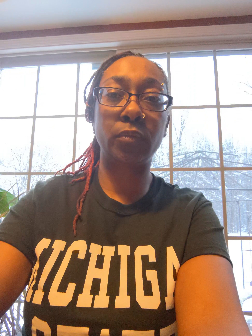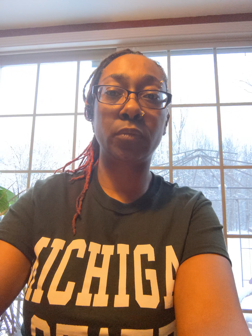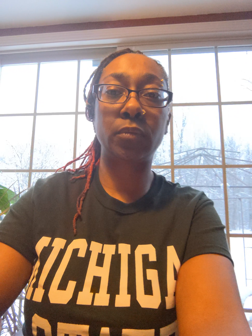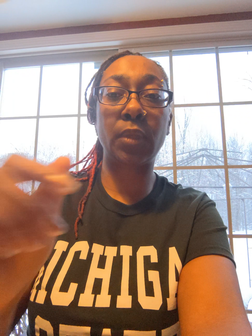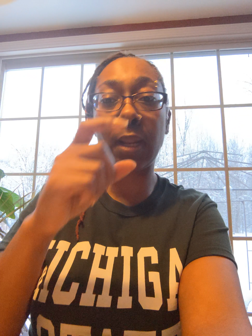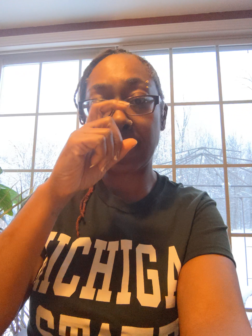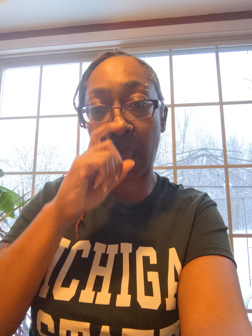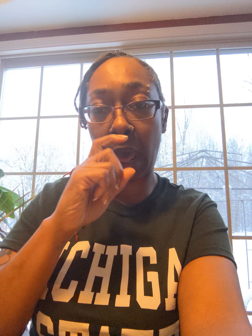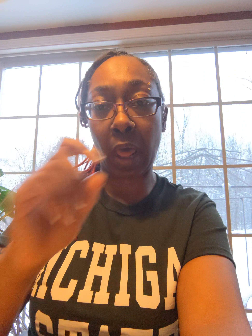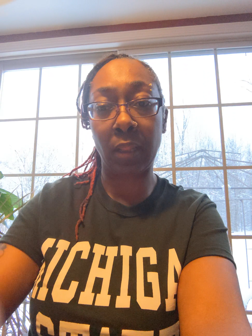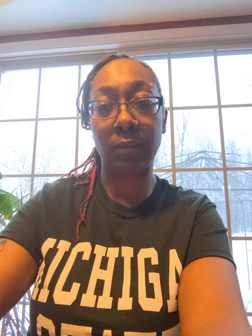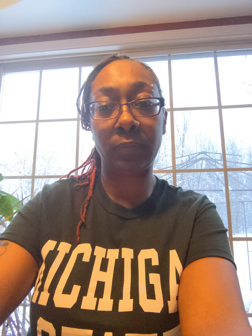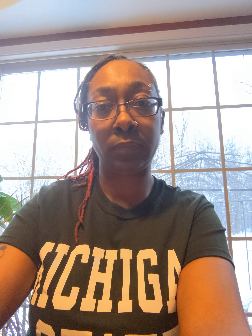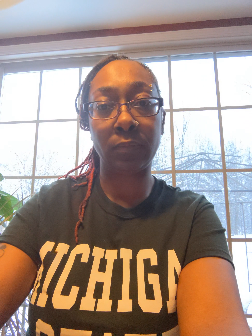doll